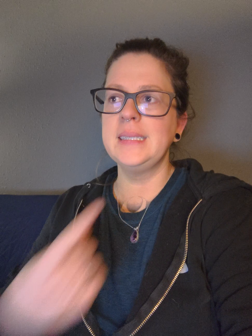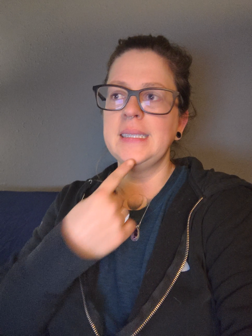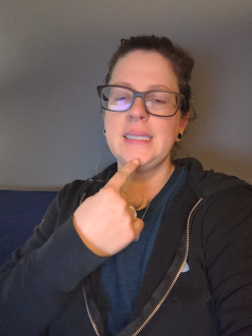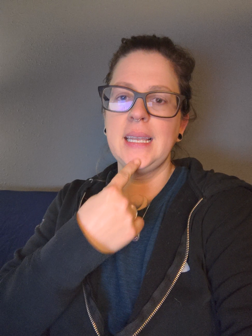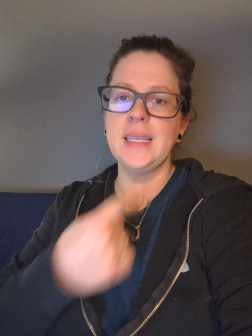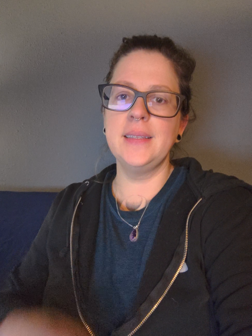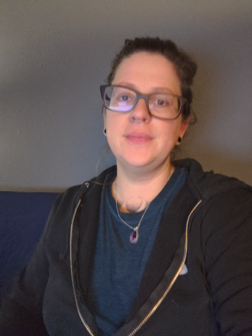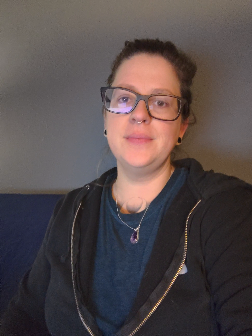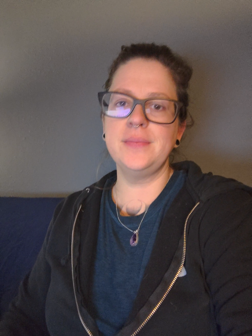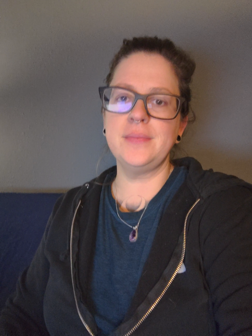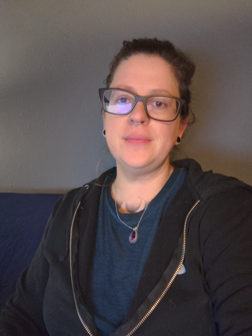say